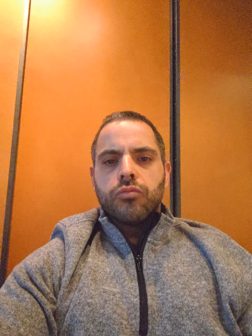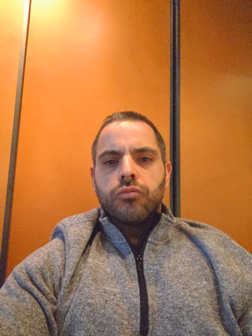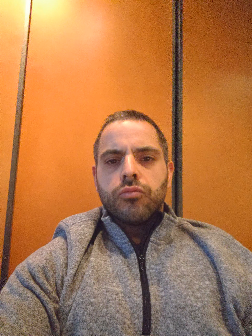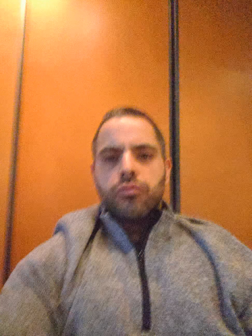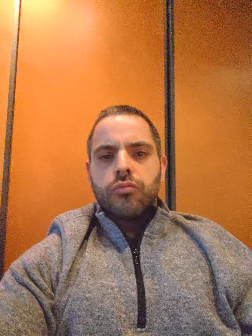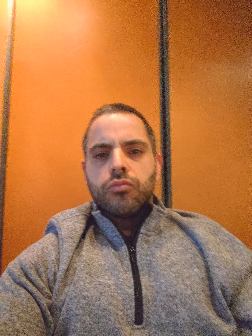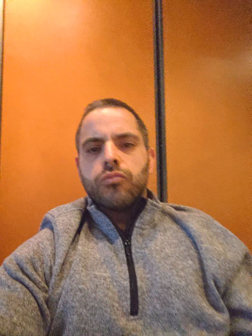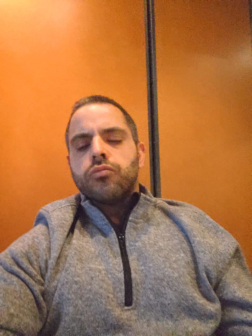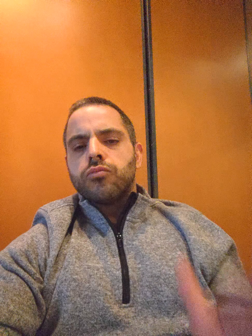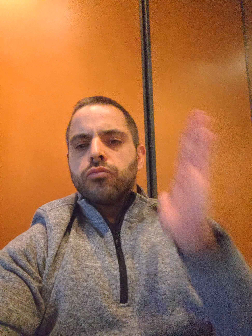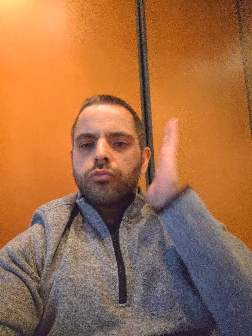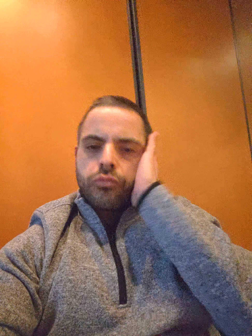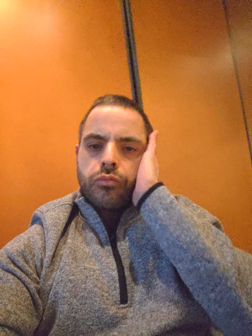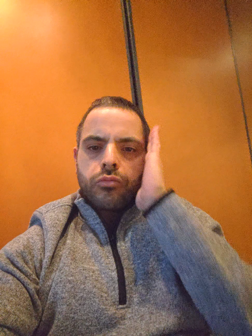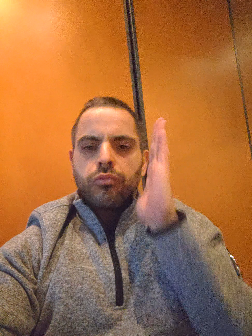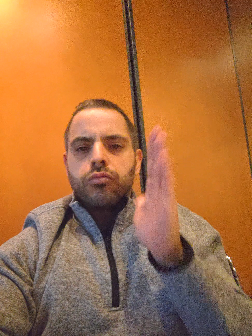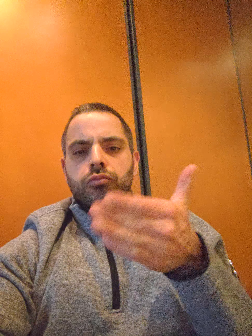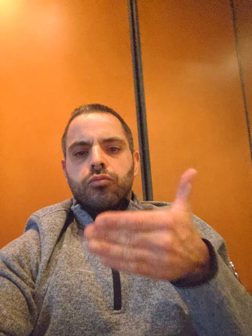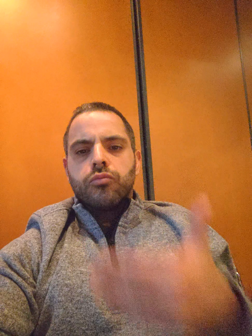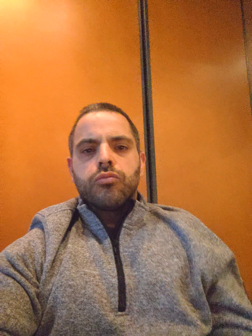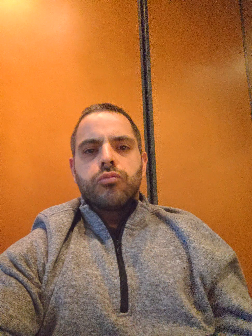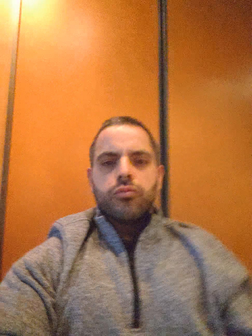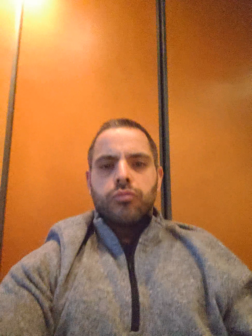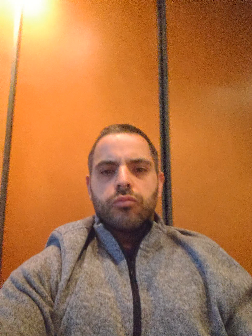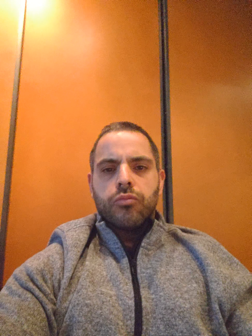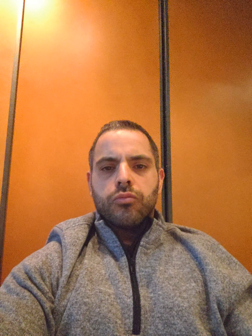bedroom